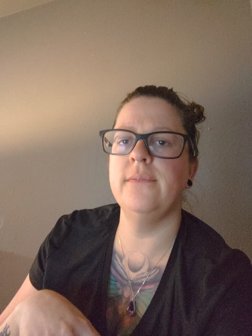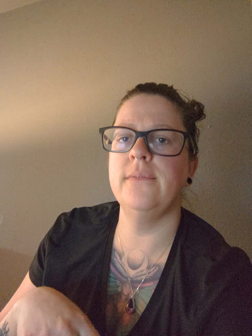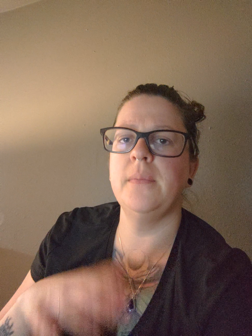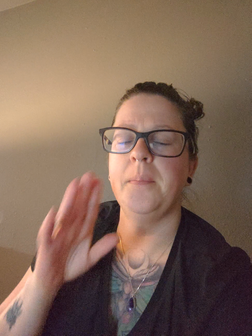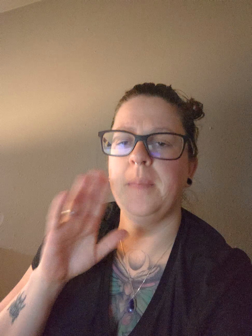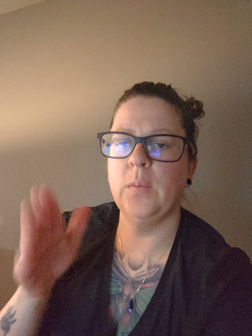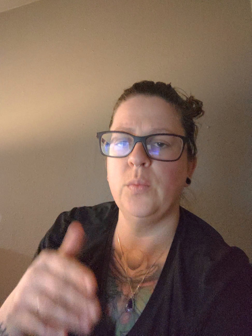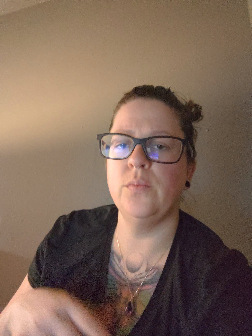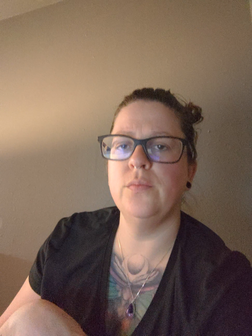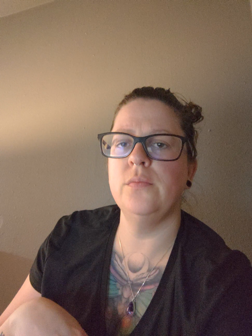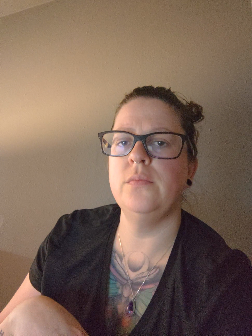bedroom